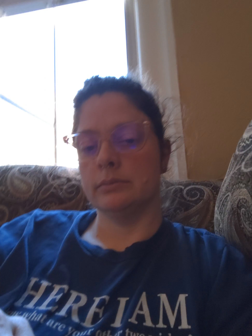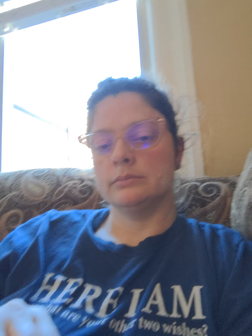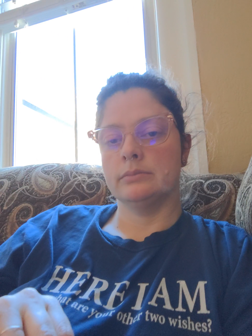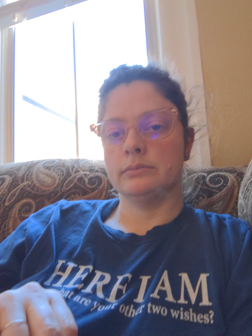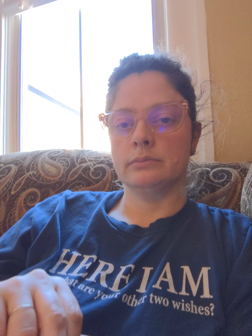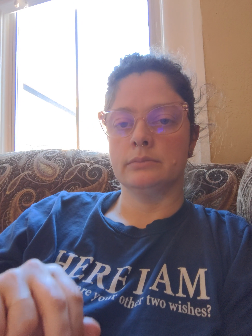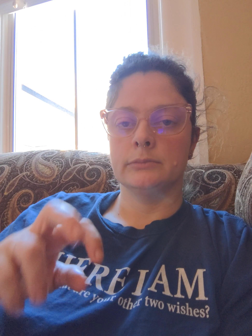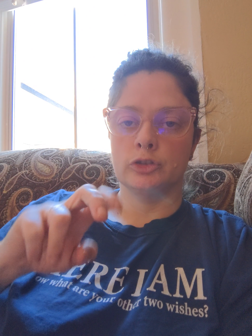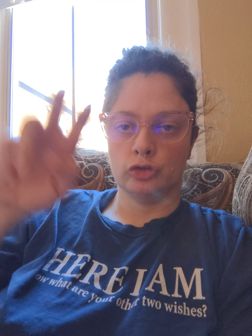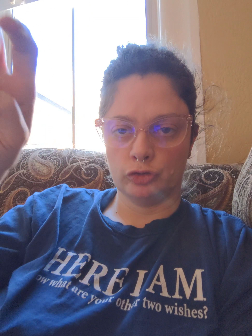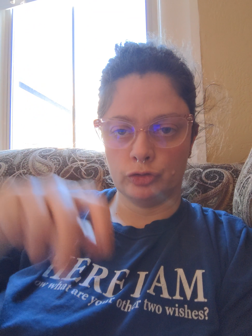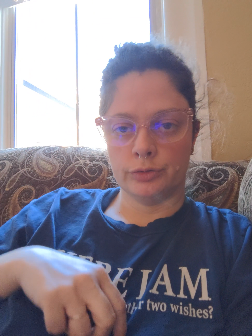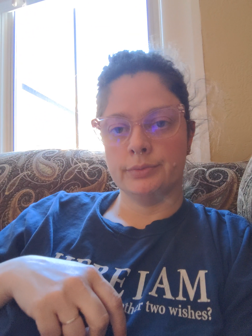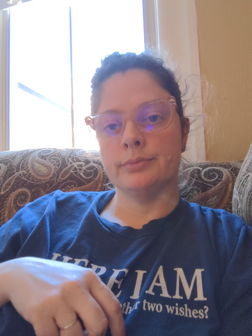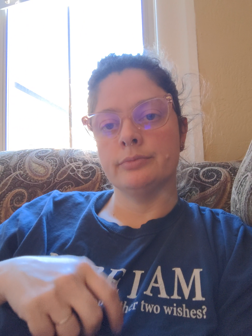stairs